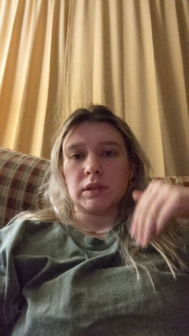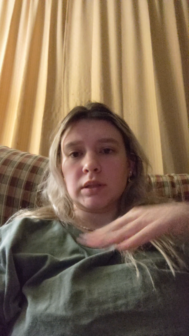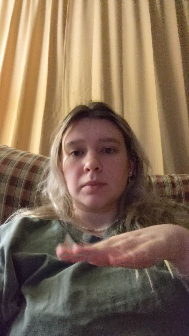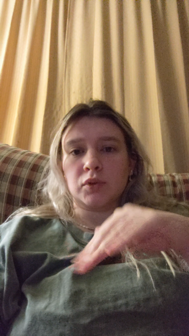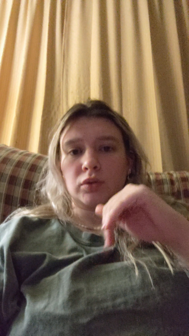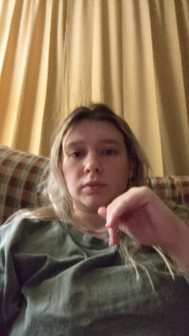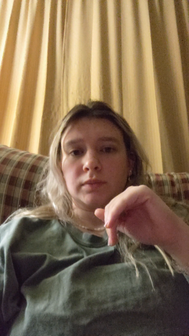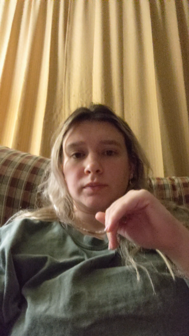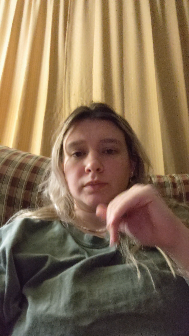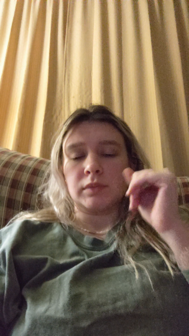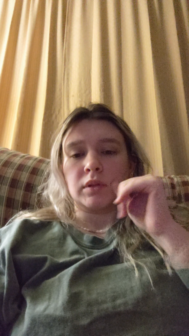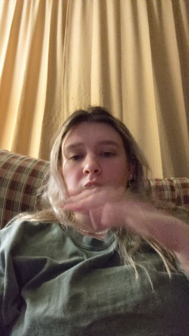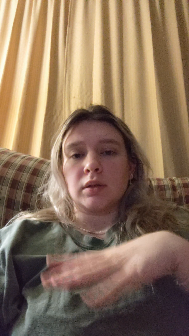lady